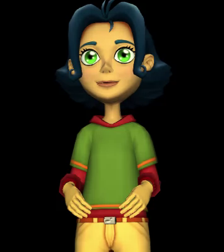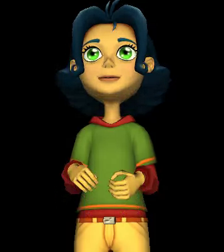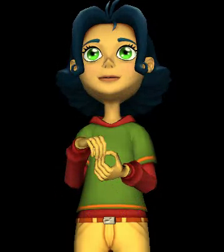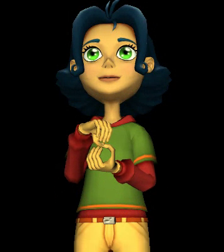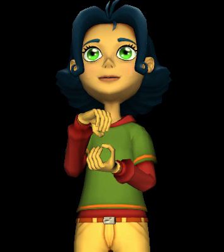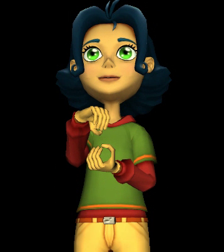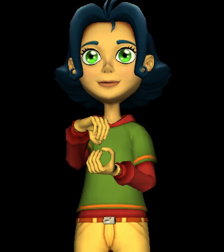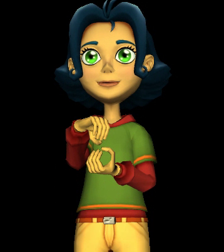مراسل